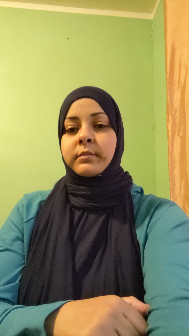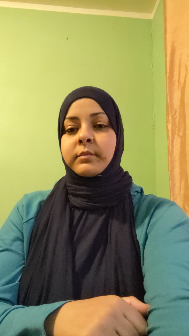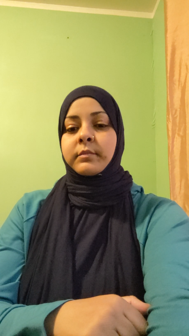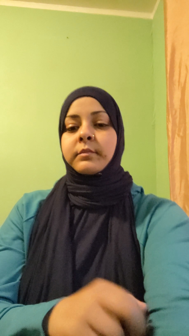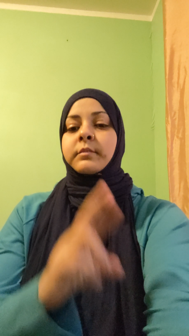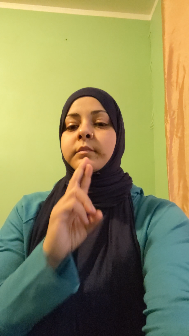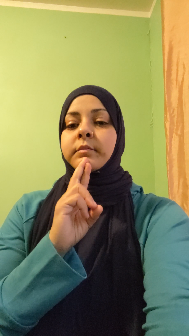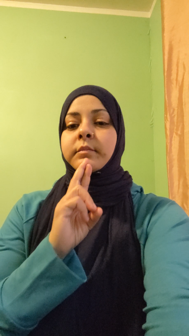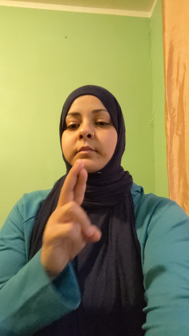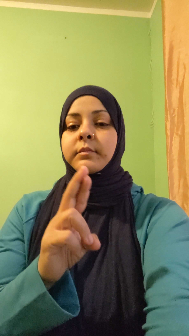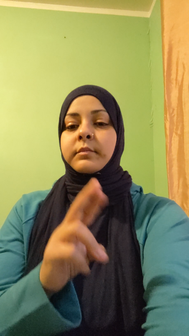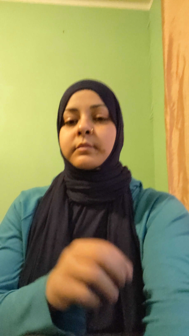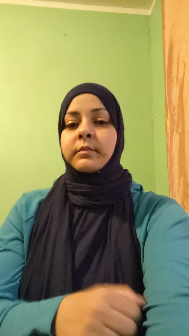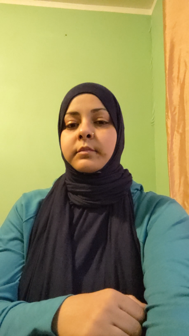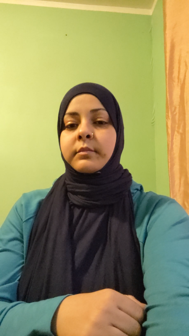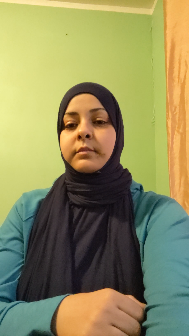are